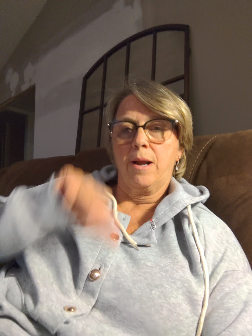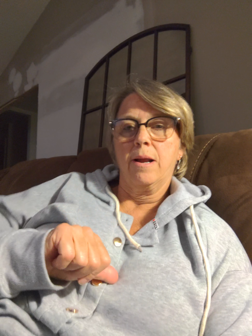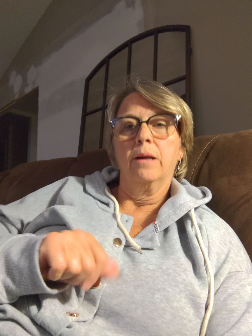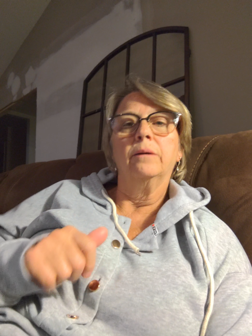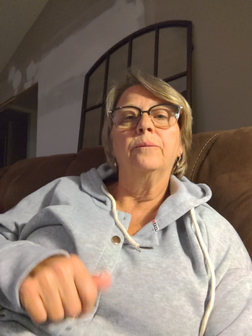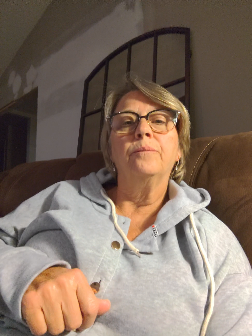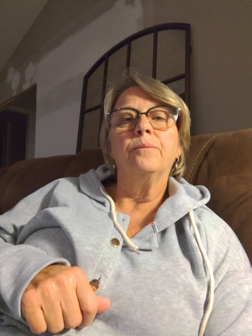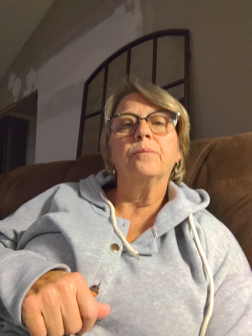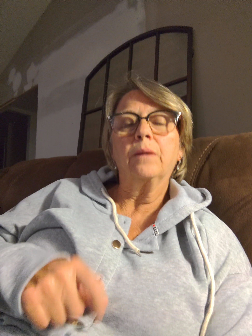jacket